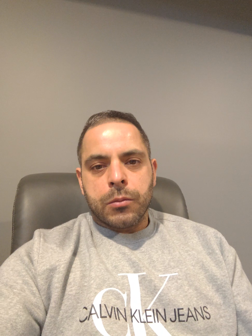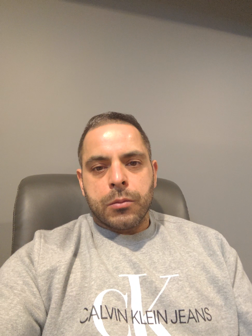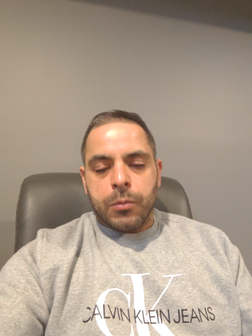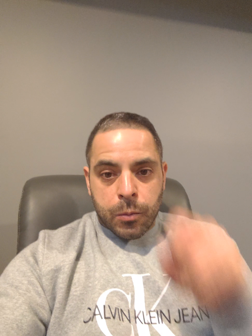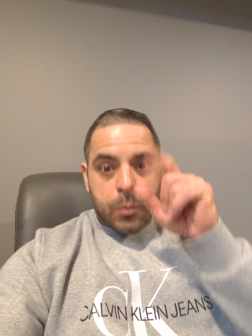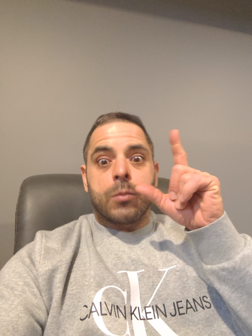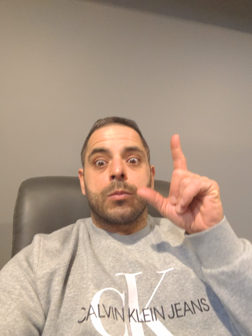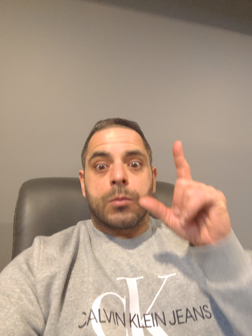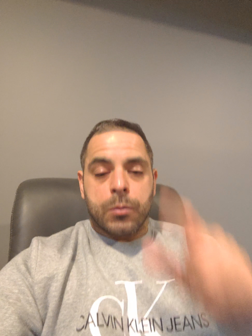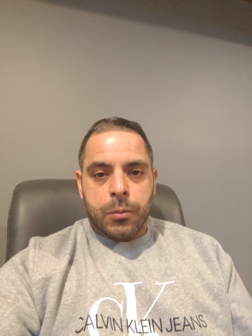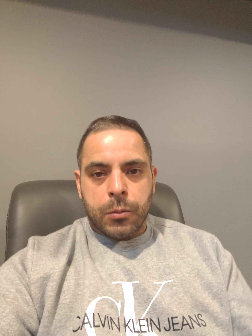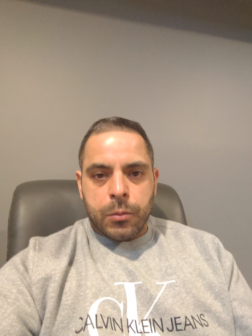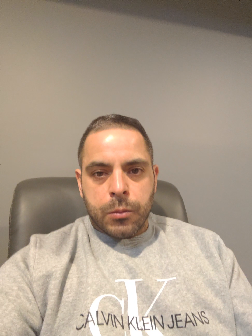wake